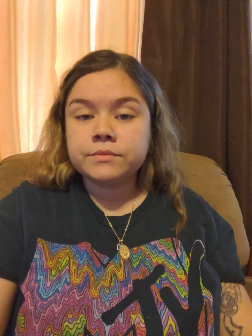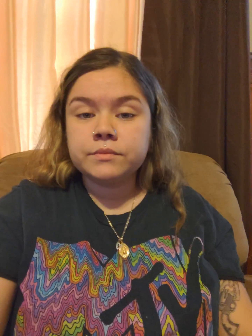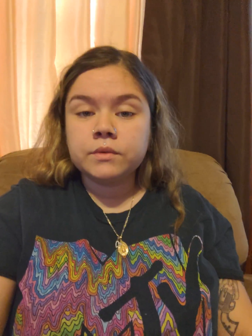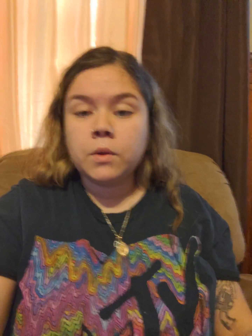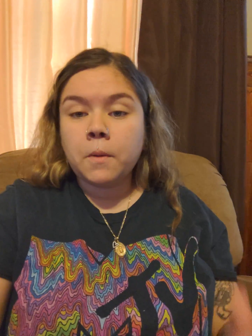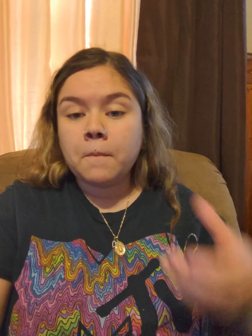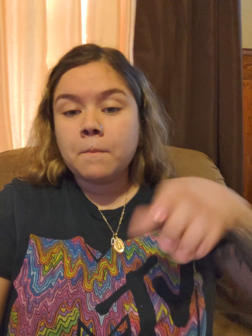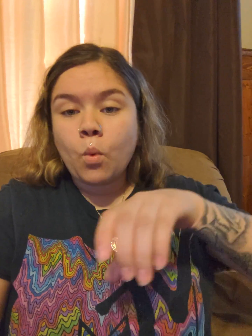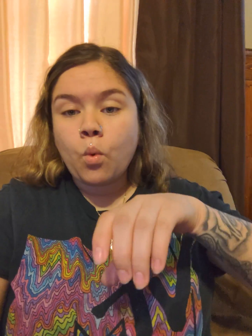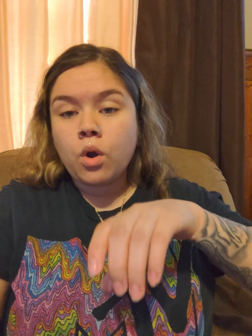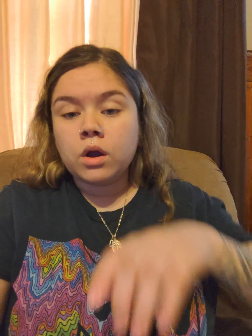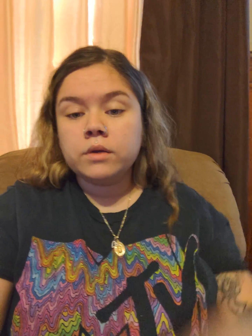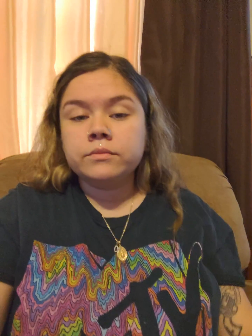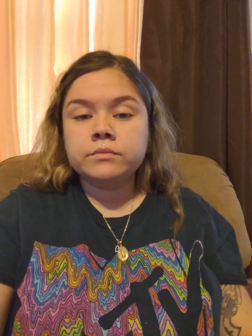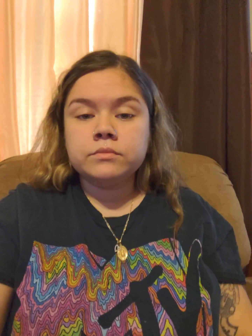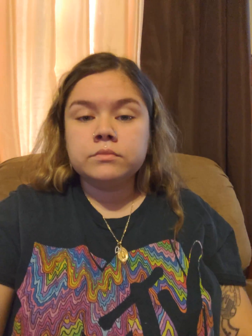pour